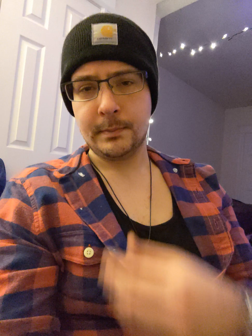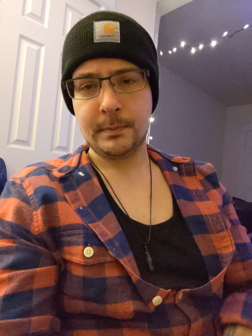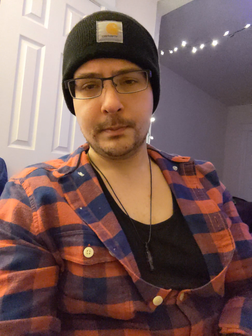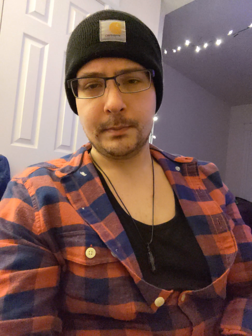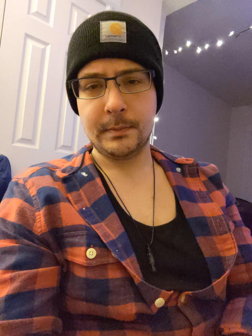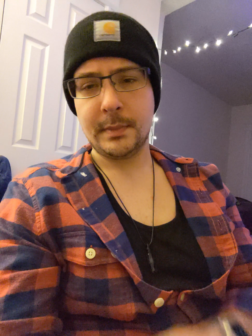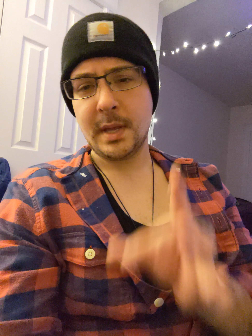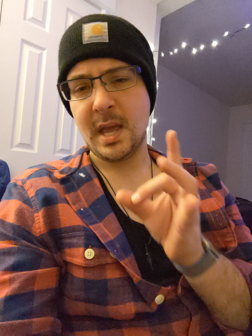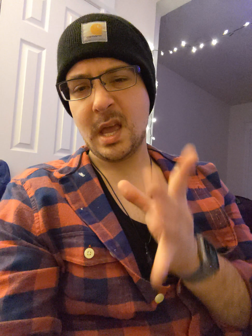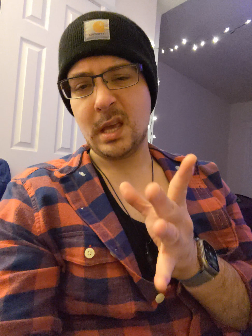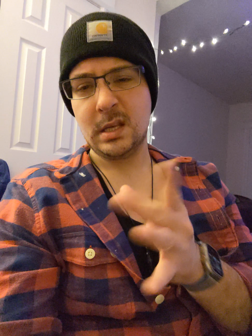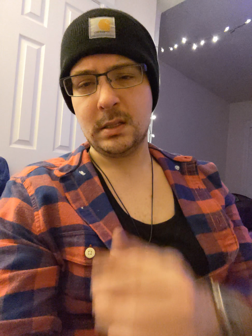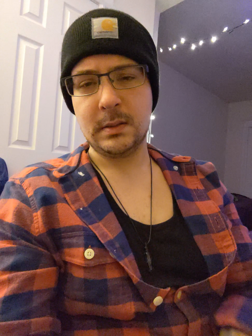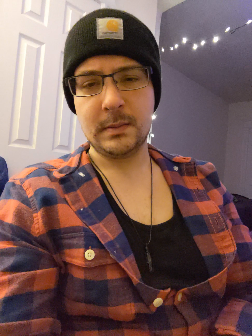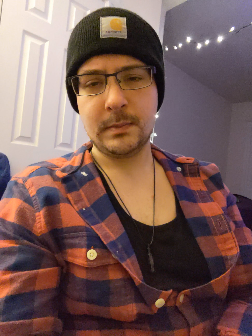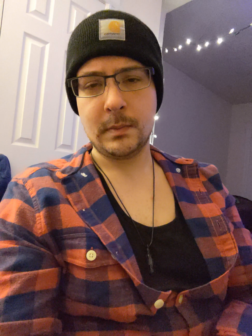hate